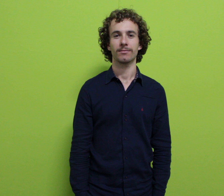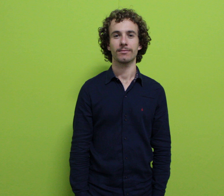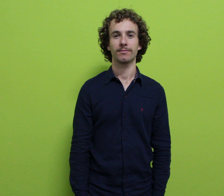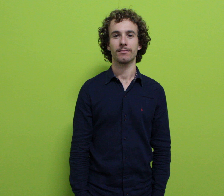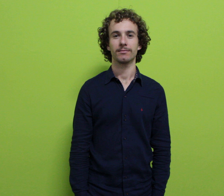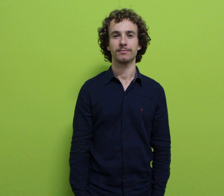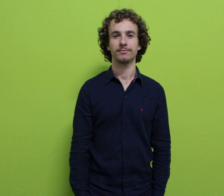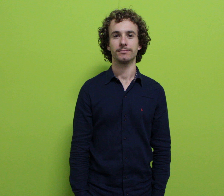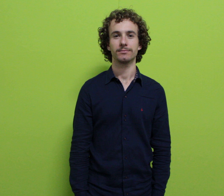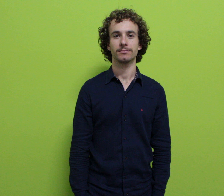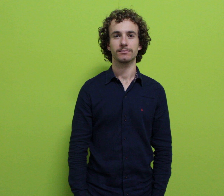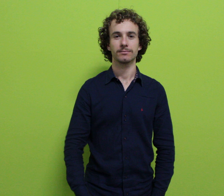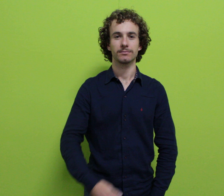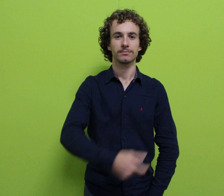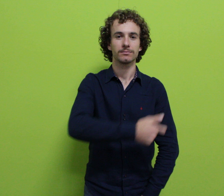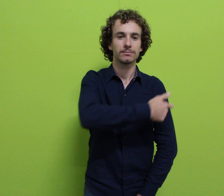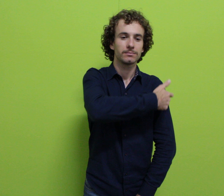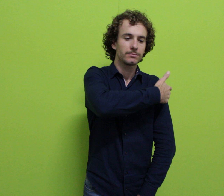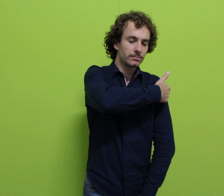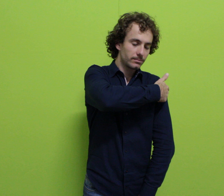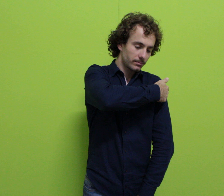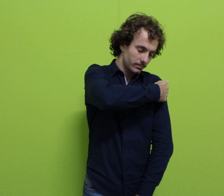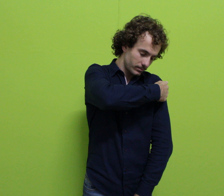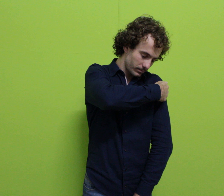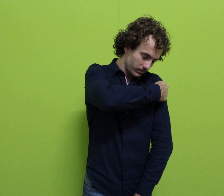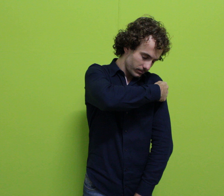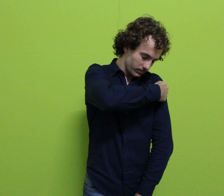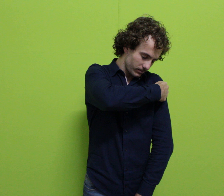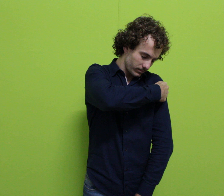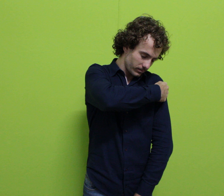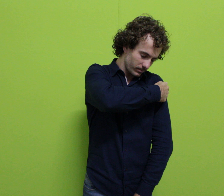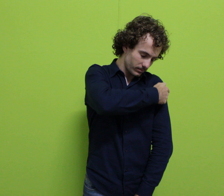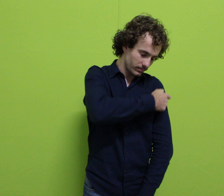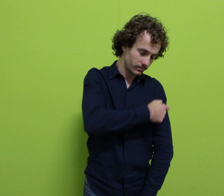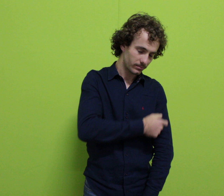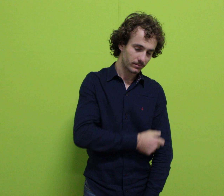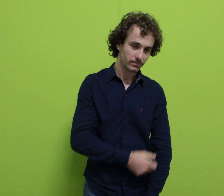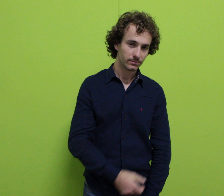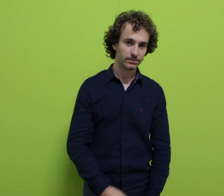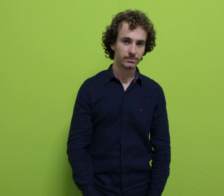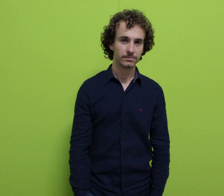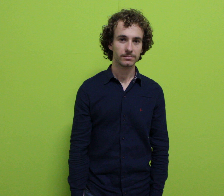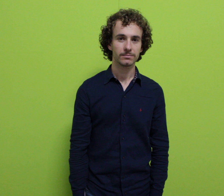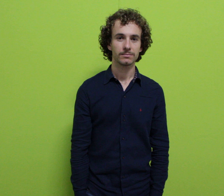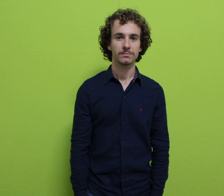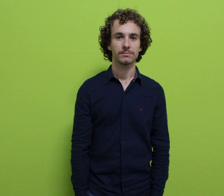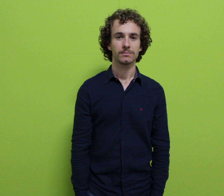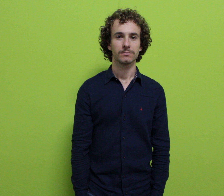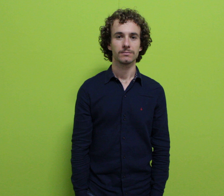vacina